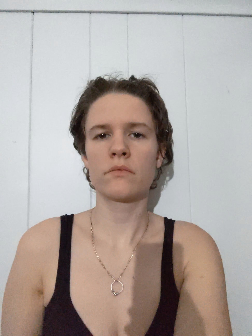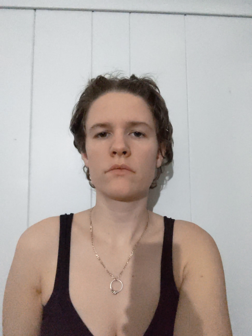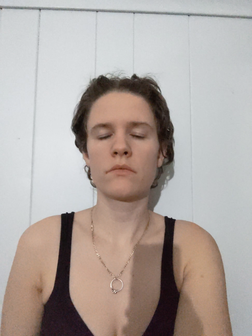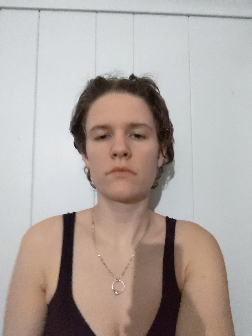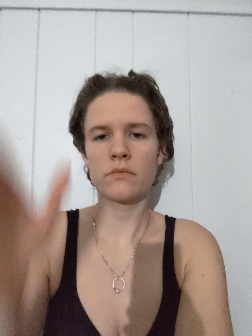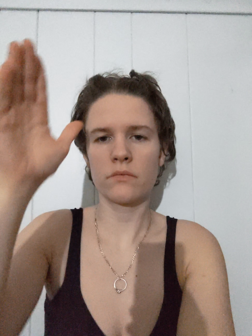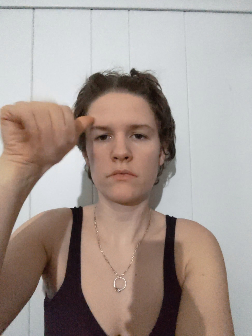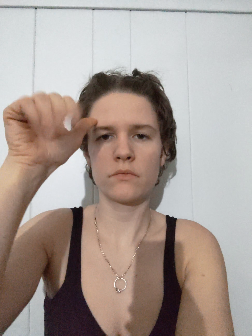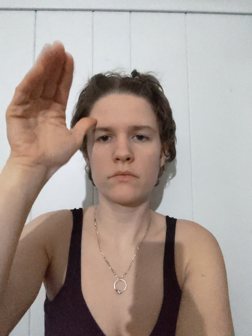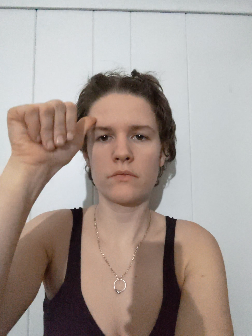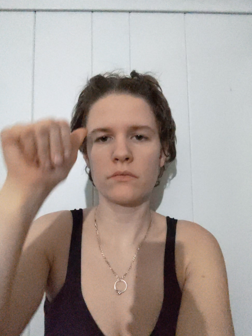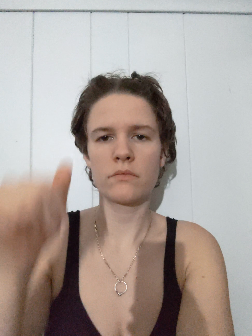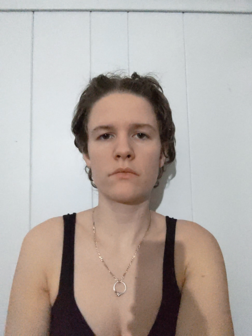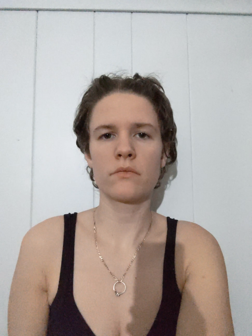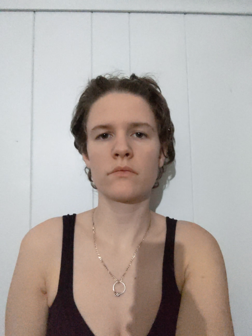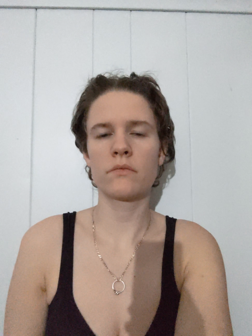donkey